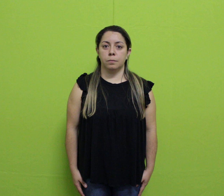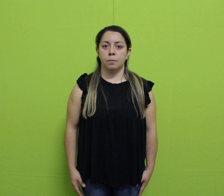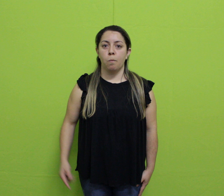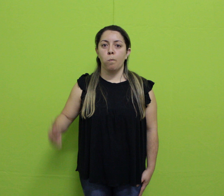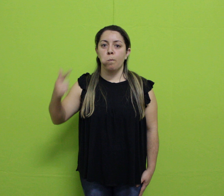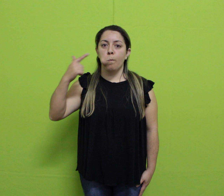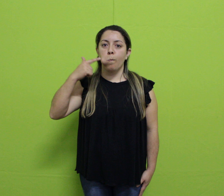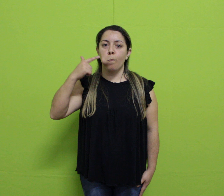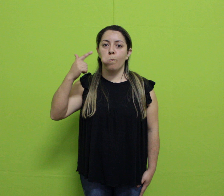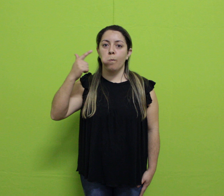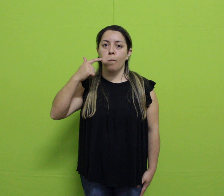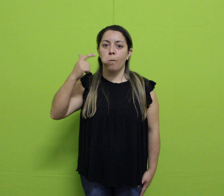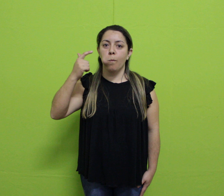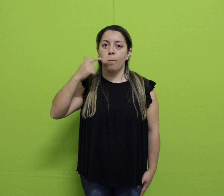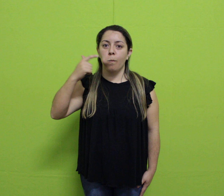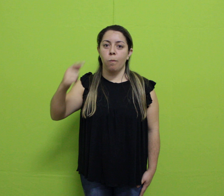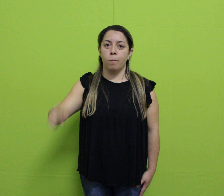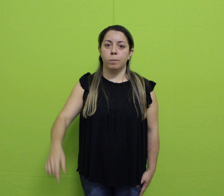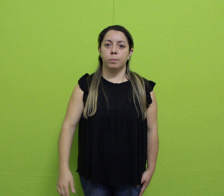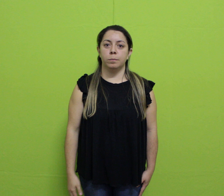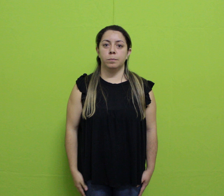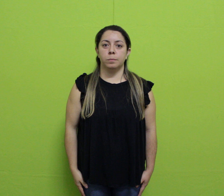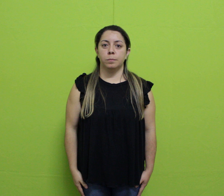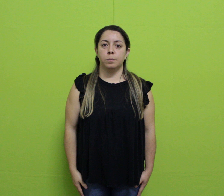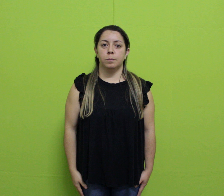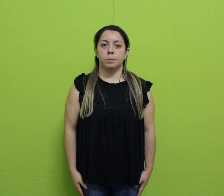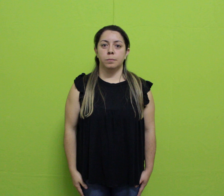bala